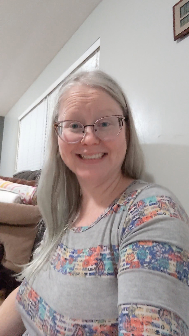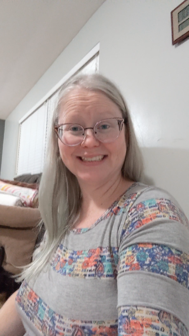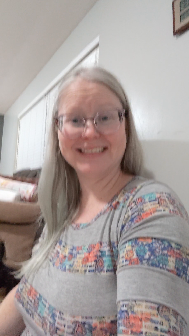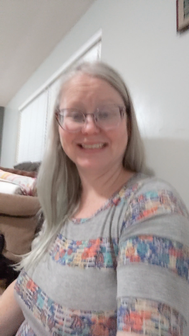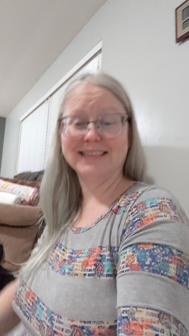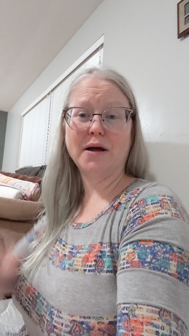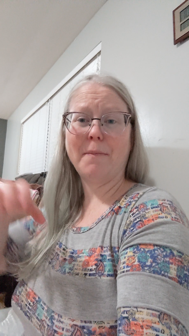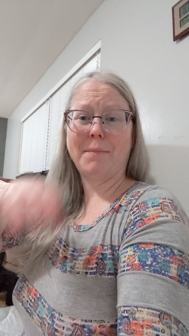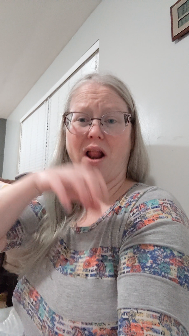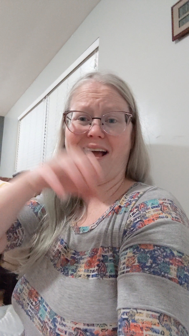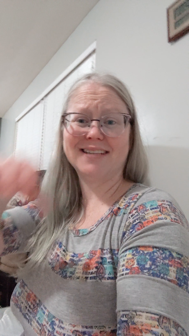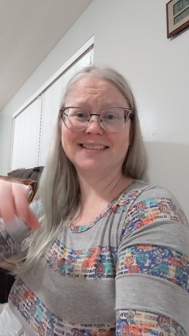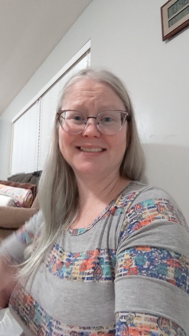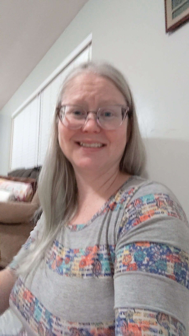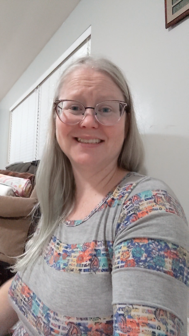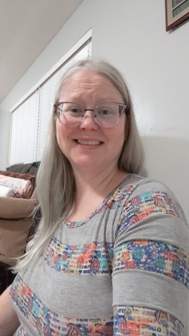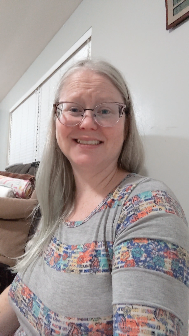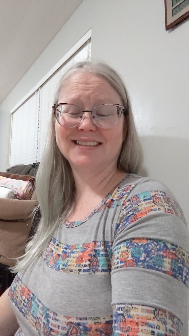block